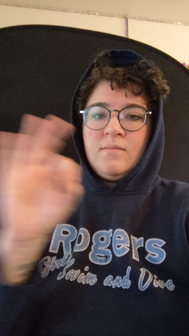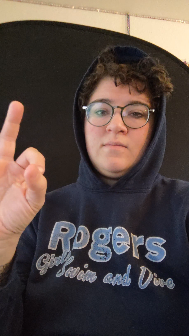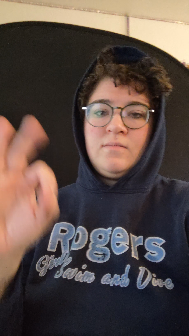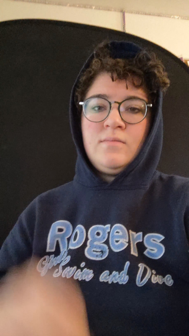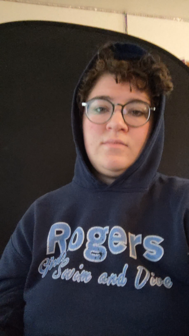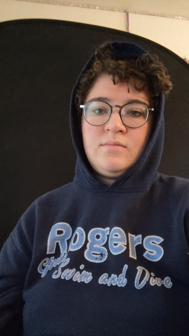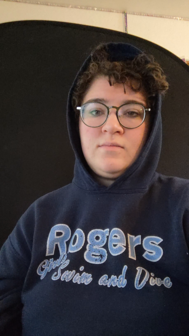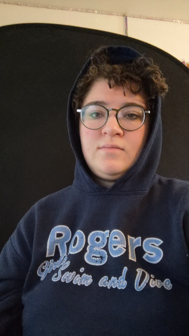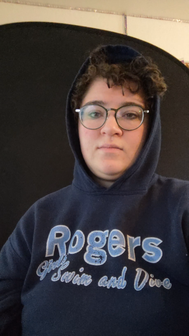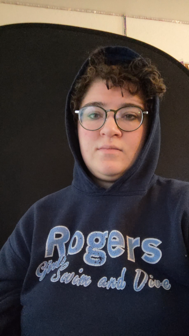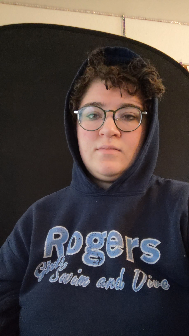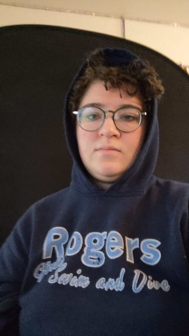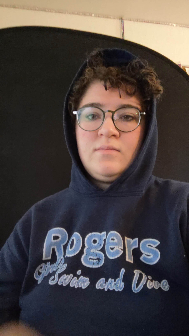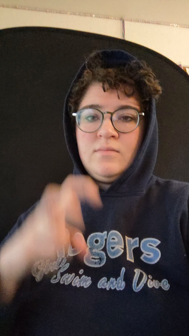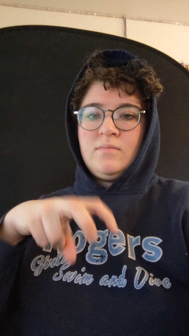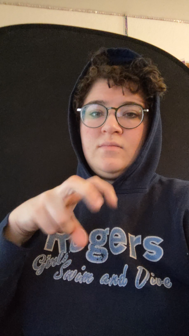potato